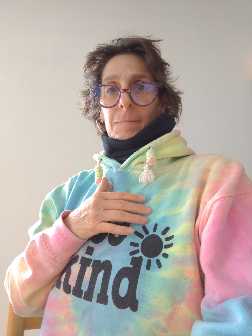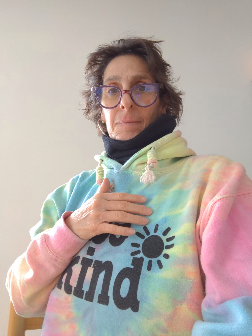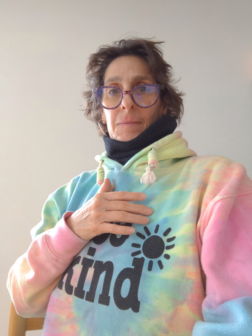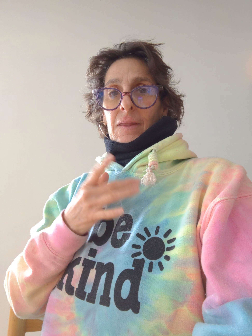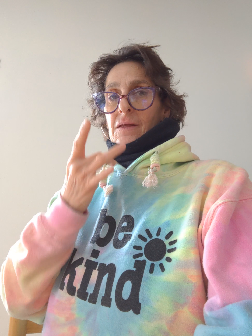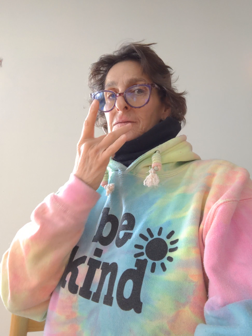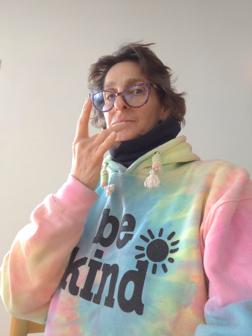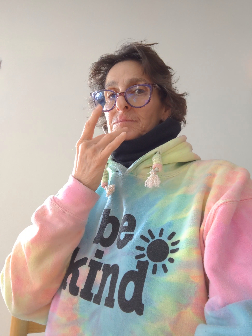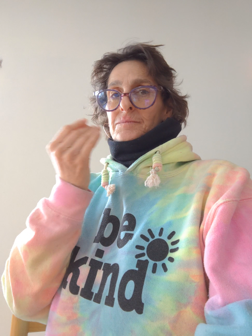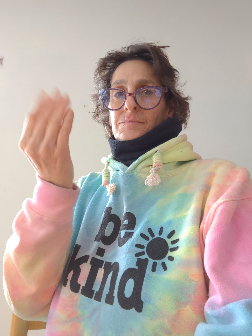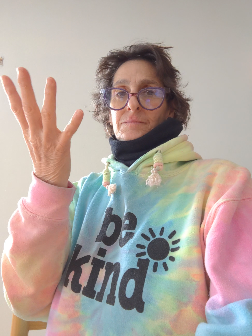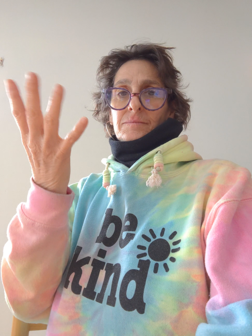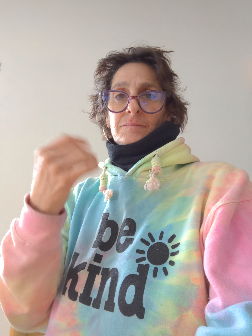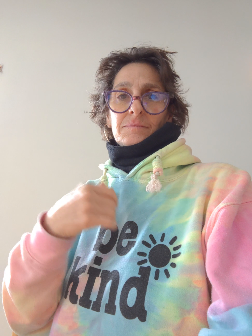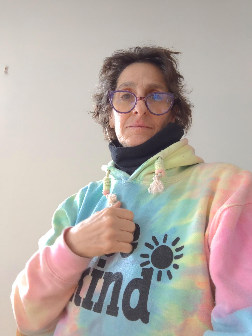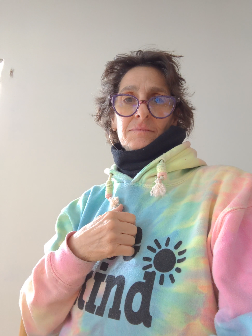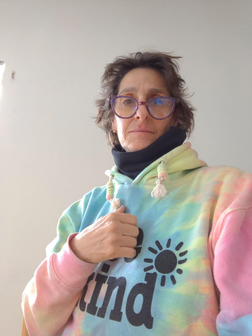lamp